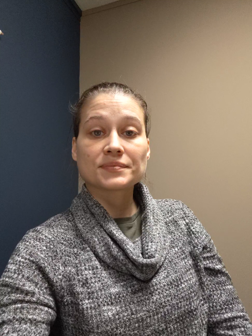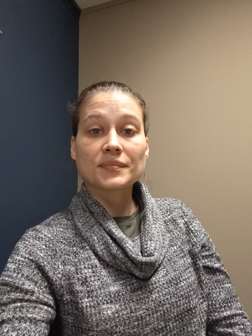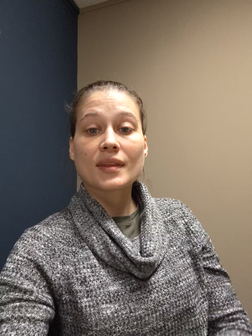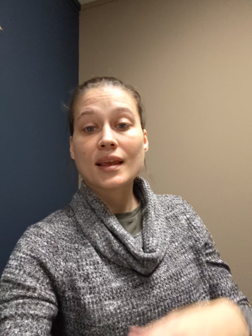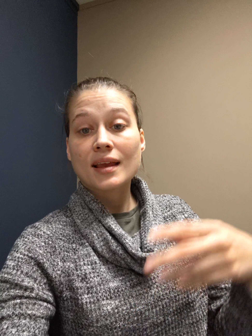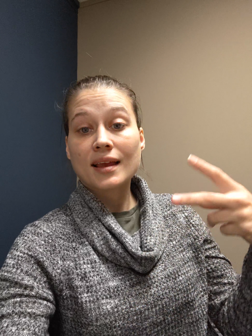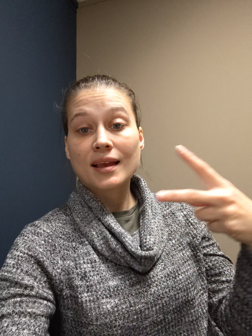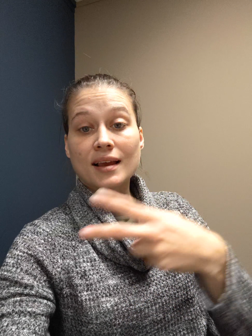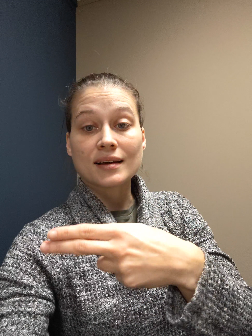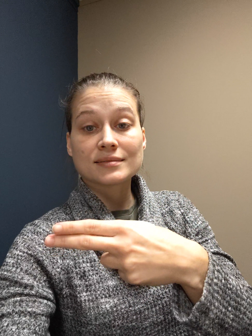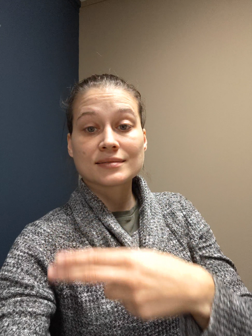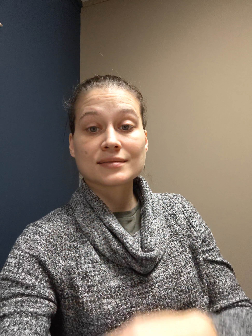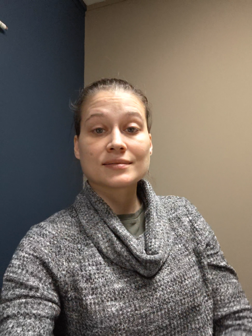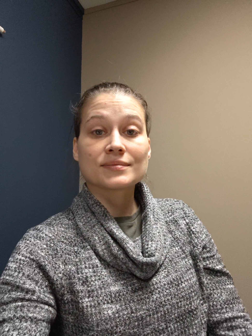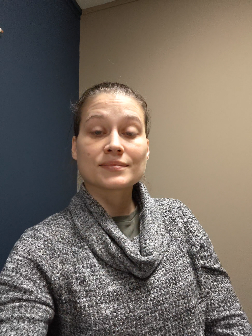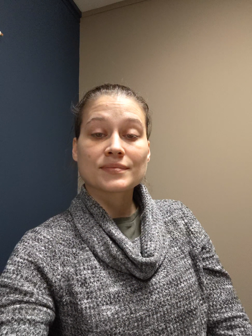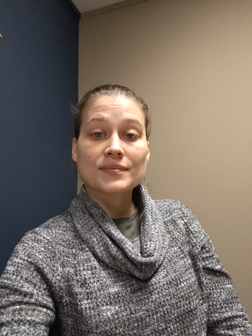cut